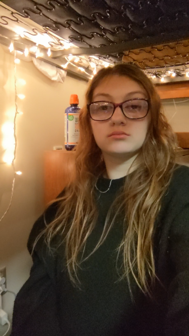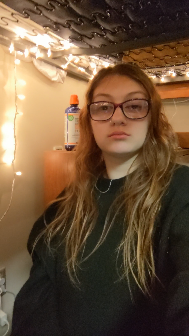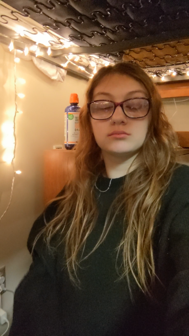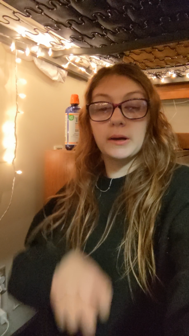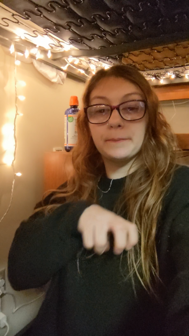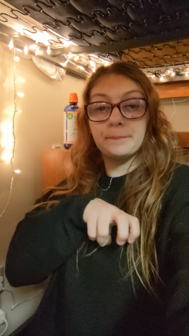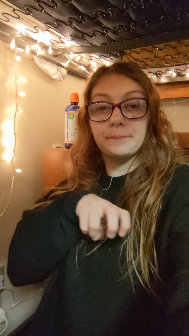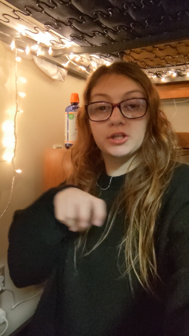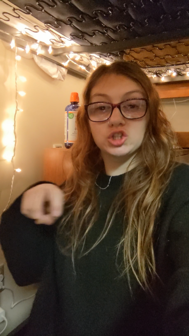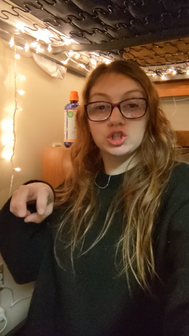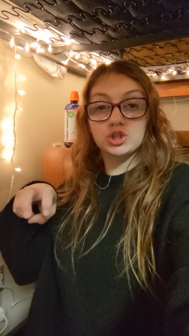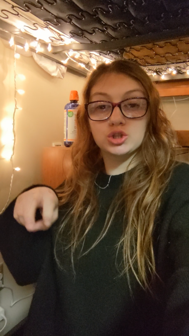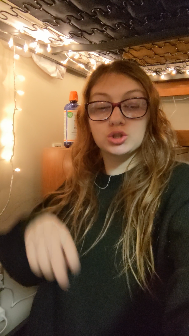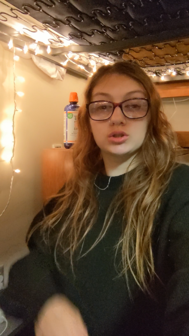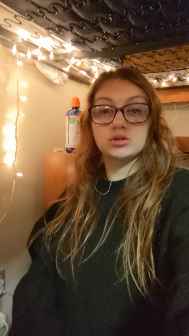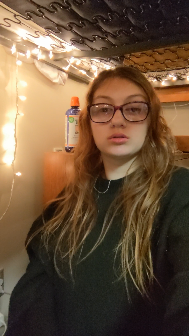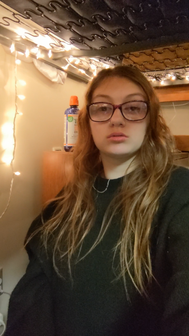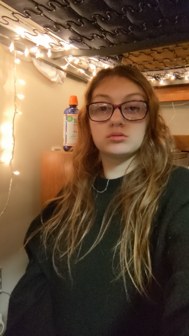bench